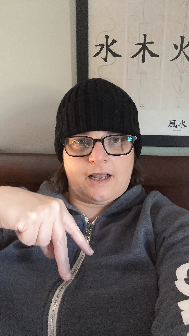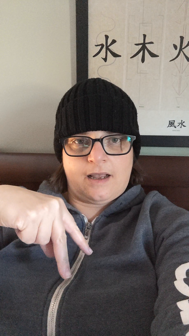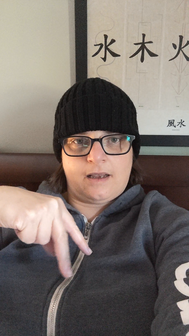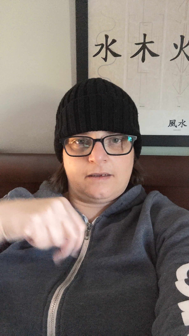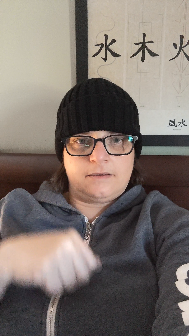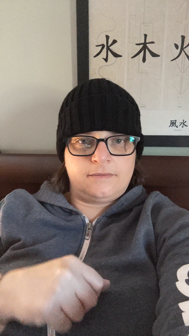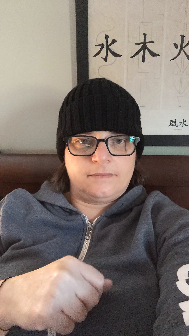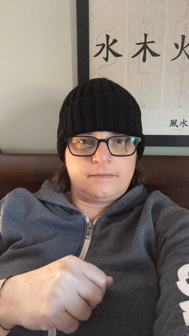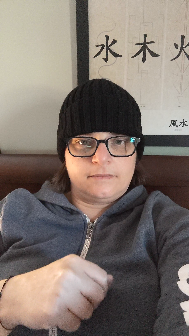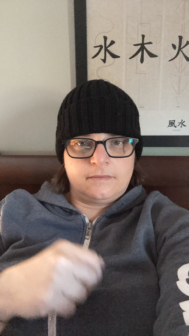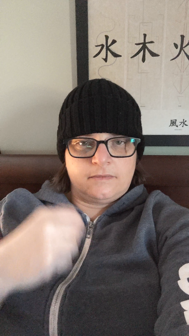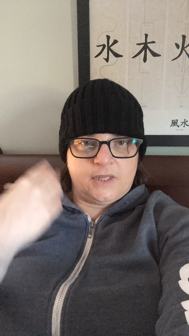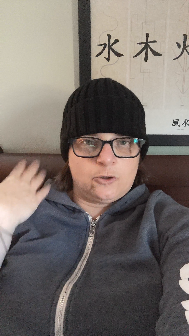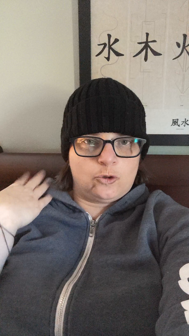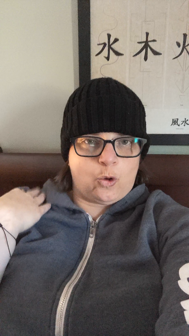shoulder